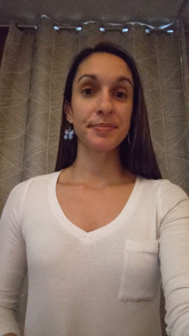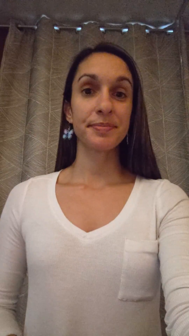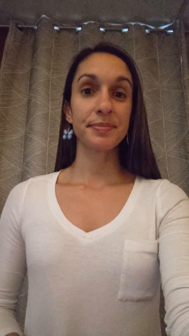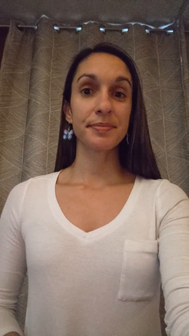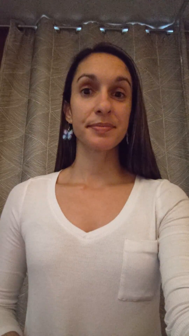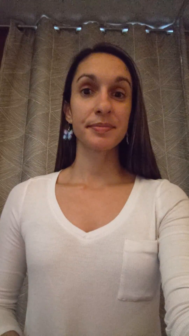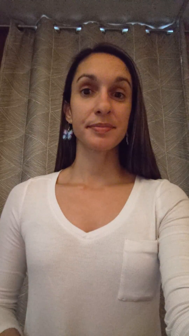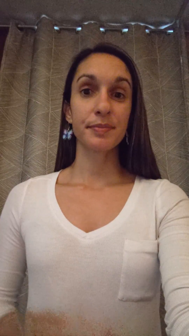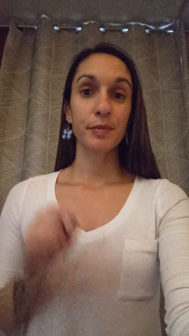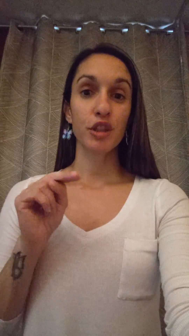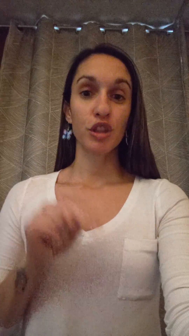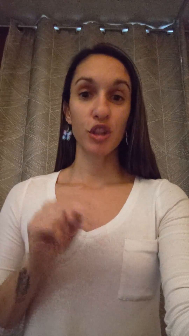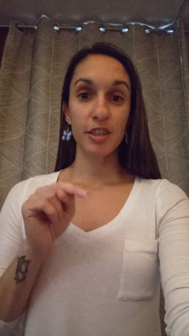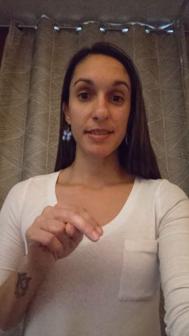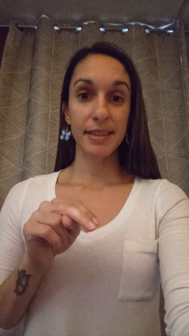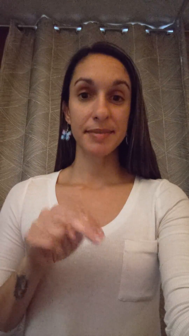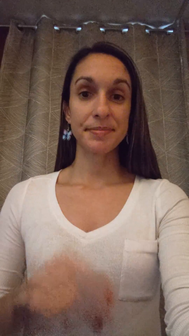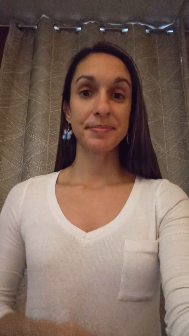nurse